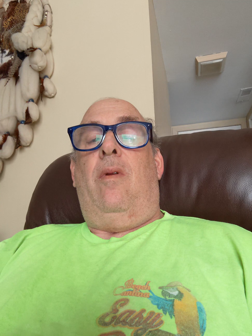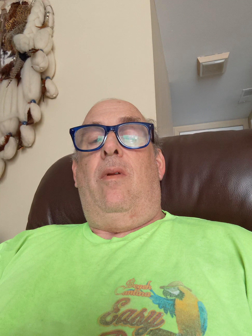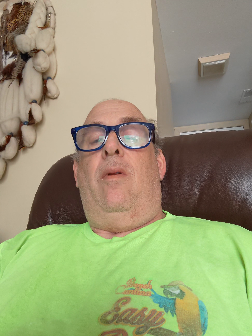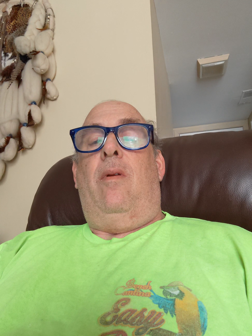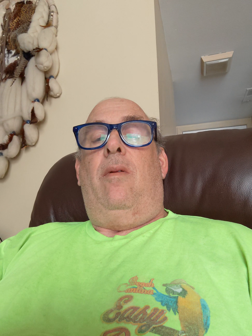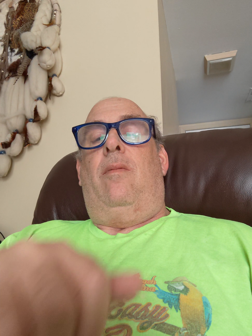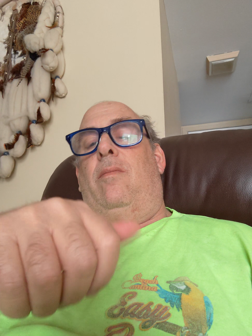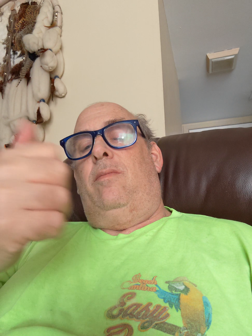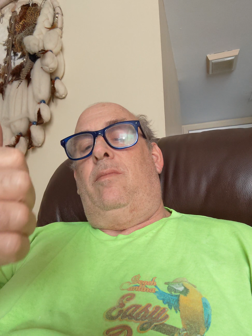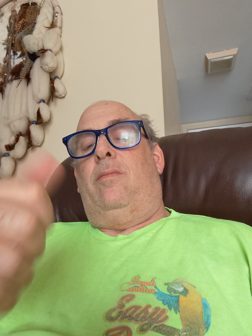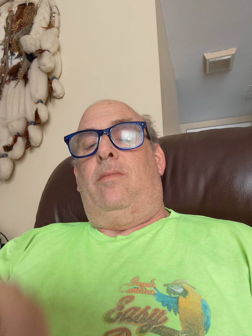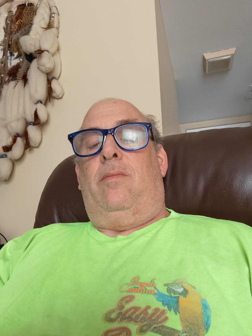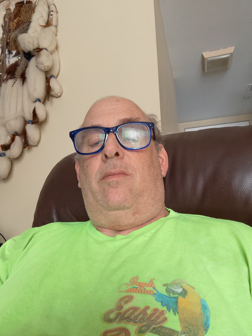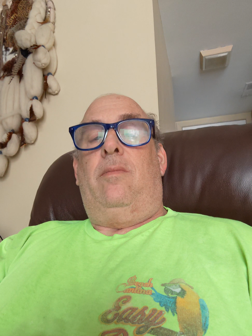another